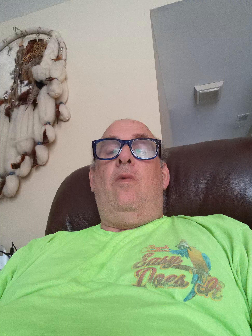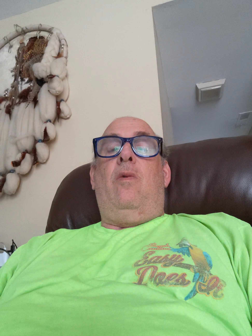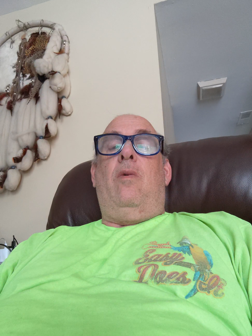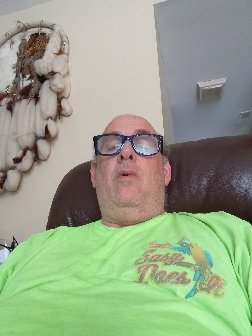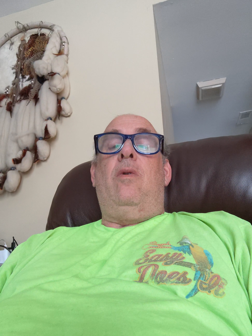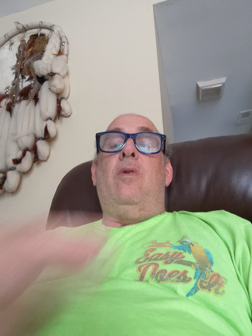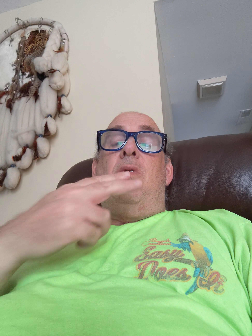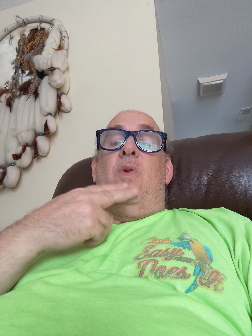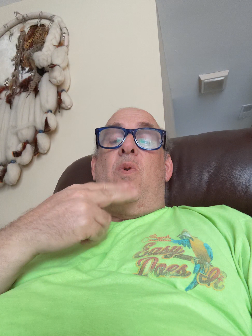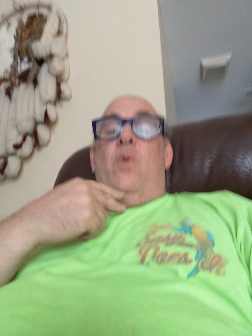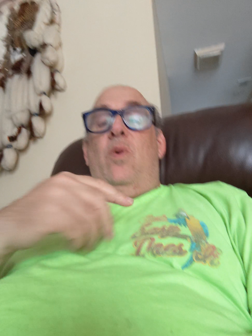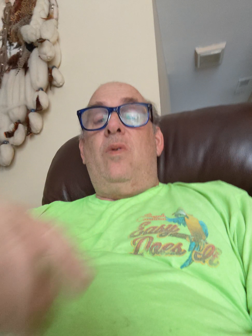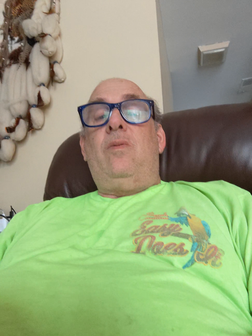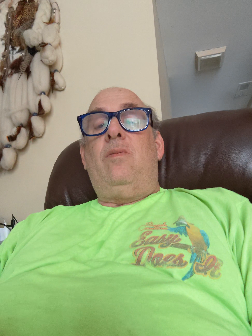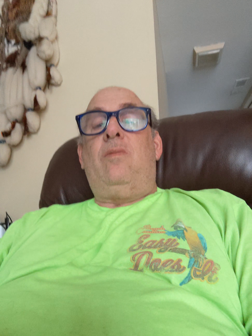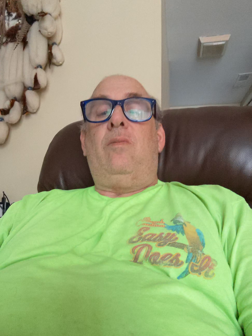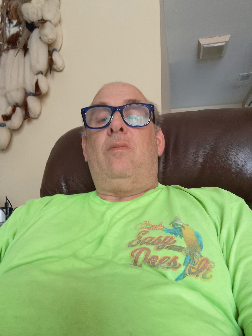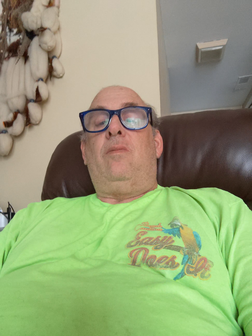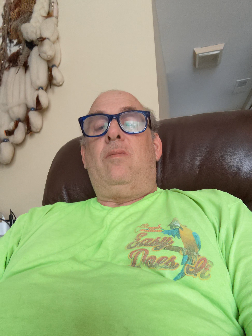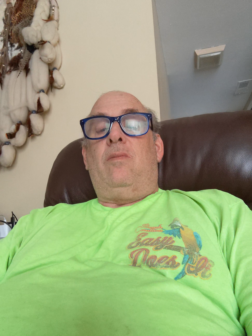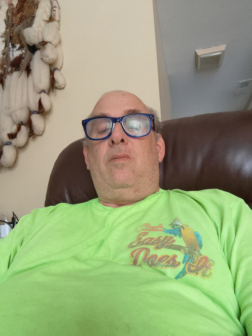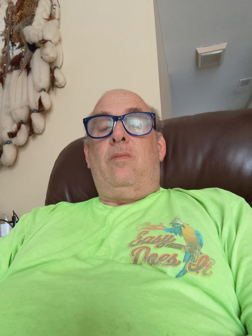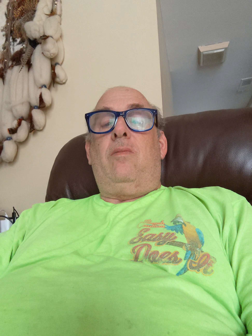cute